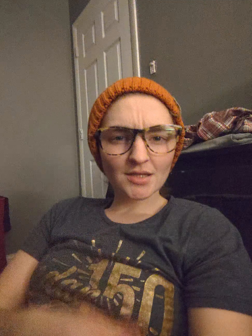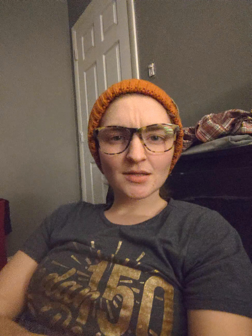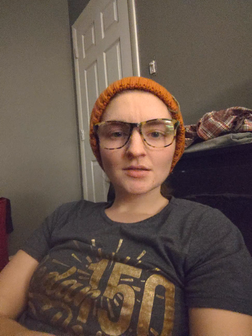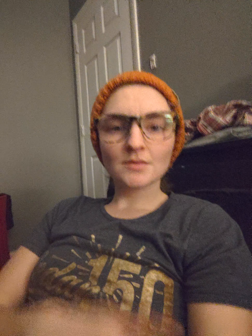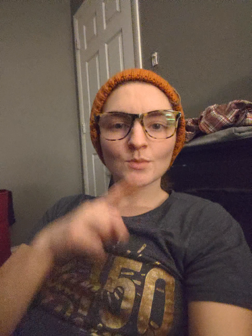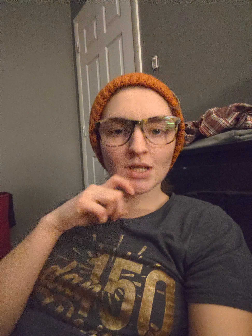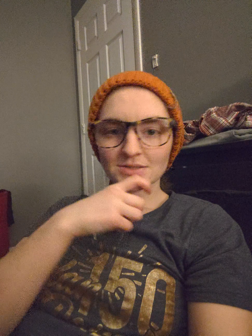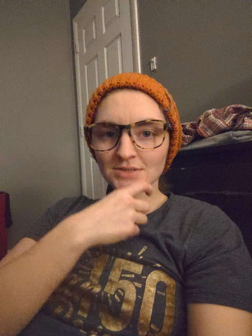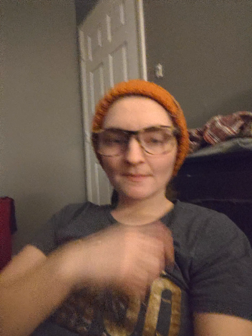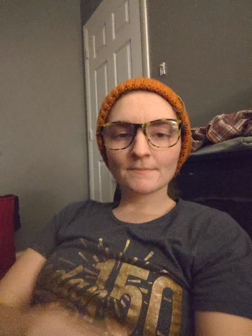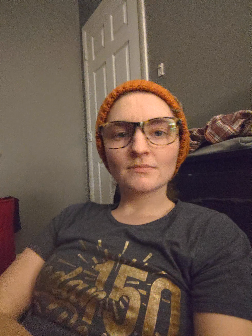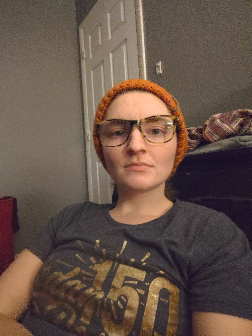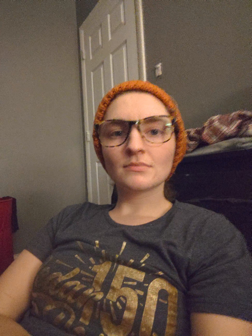cereal